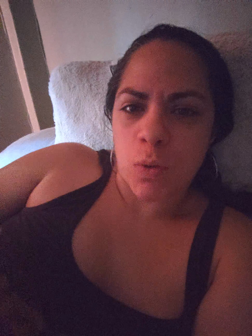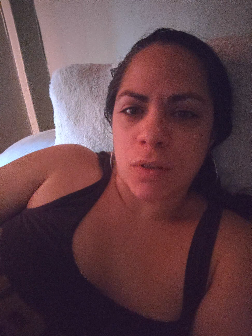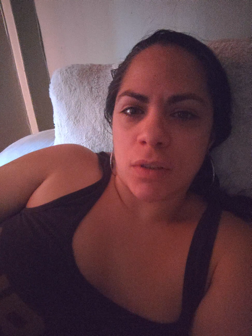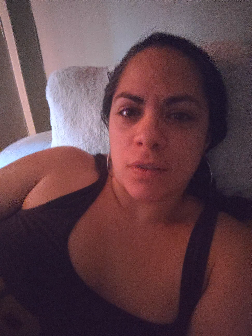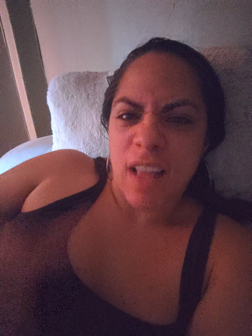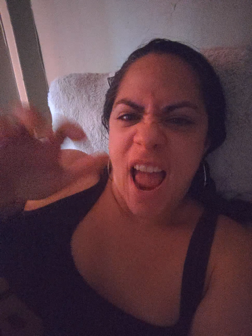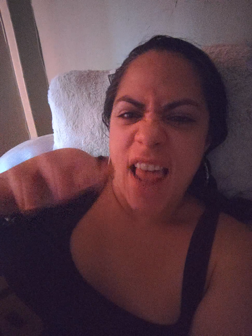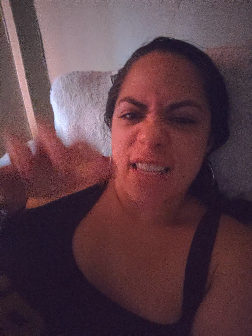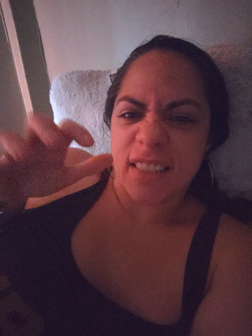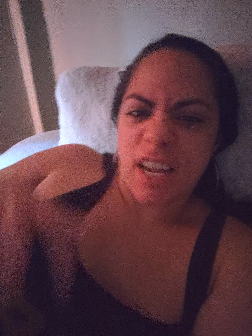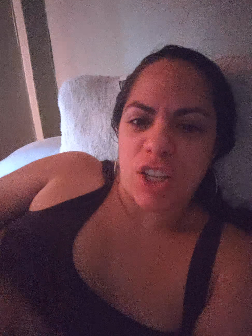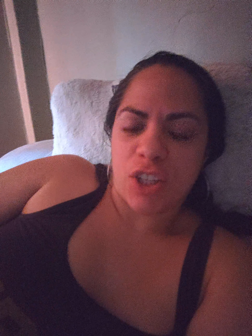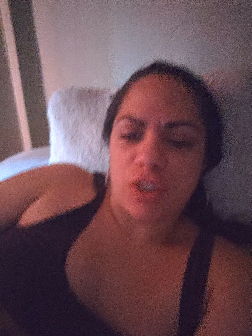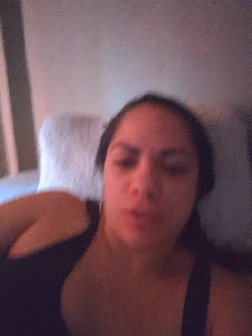alligator